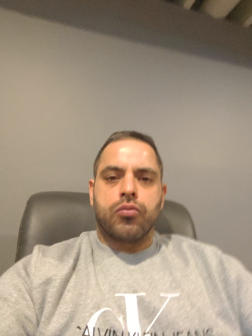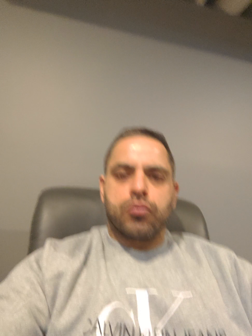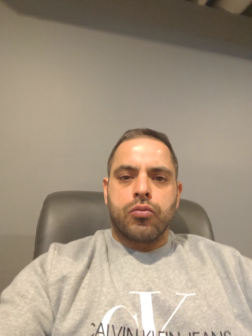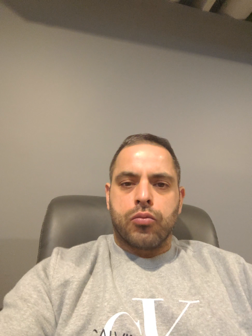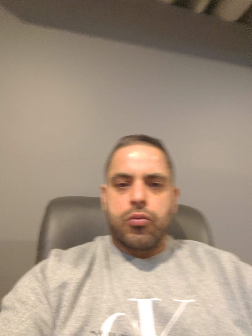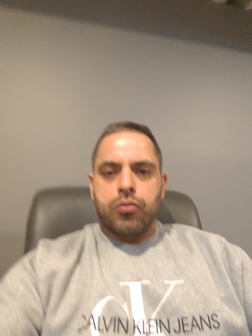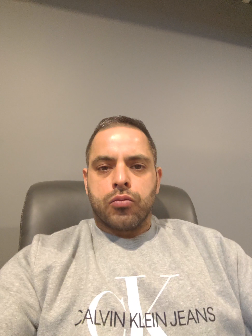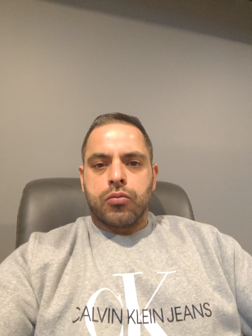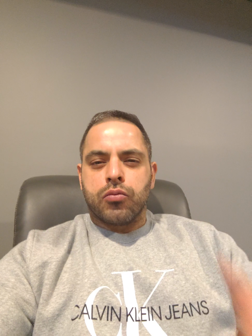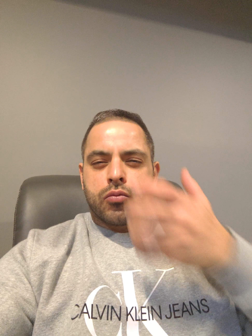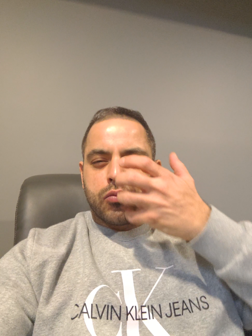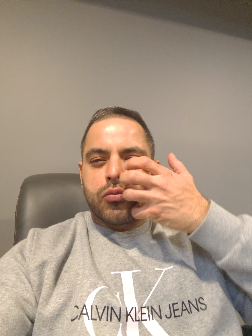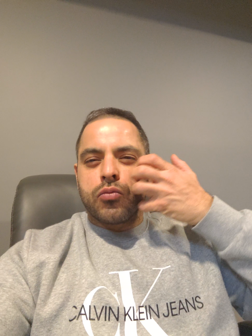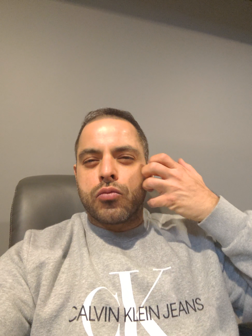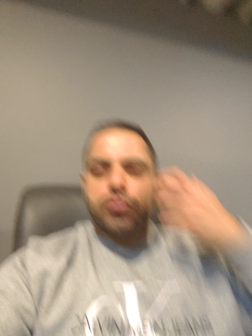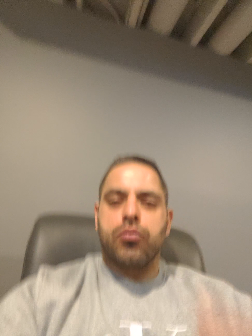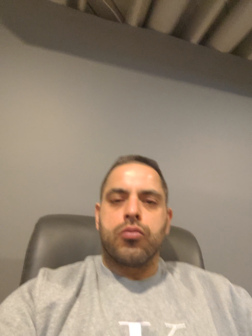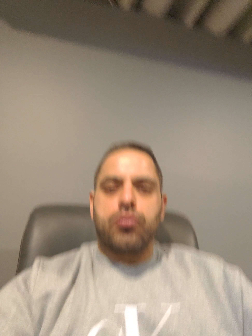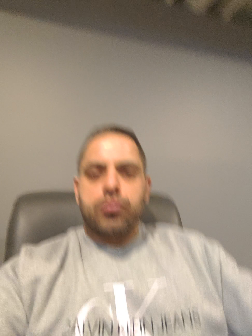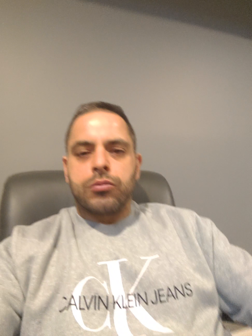tiger